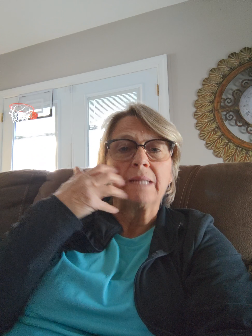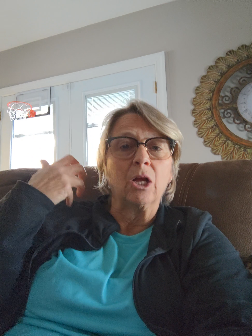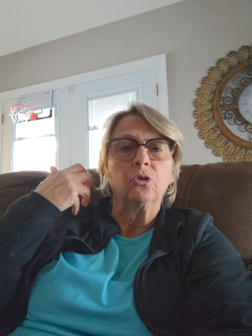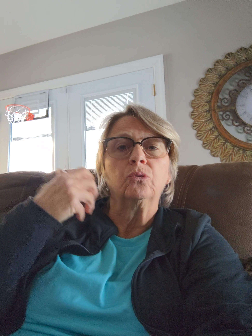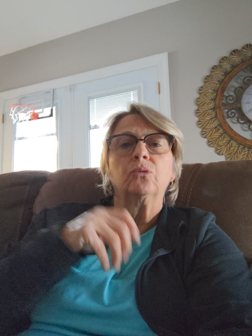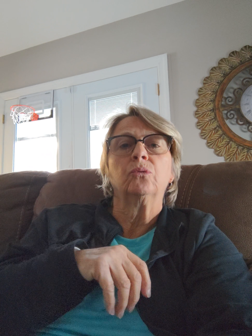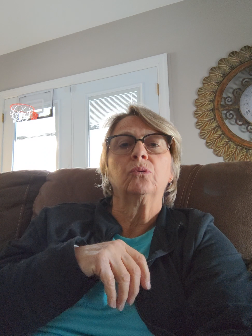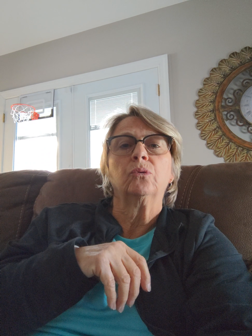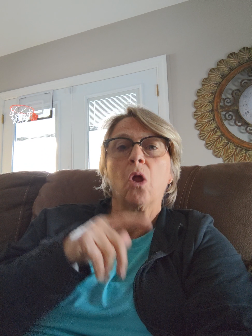tiger